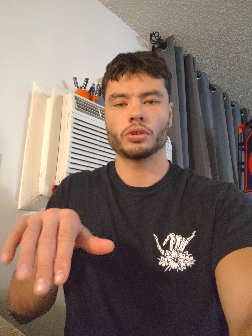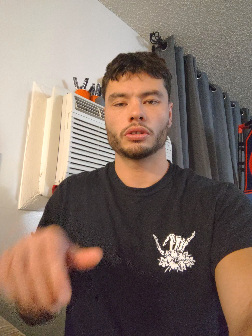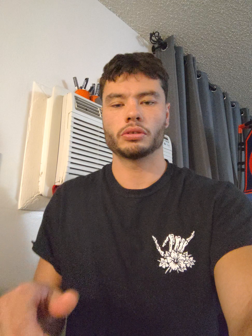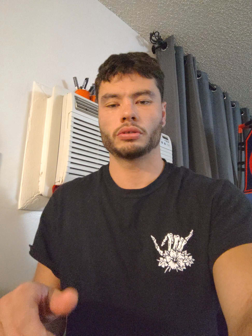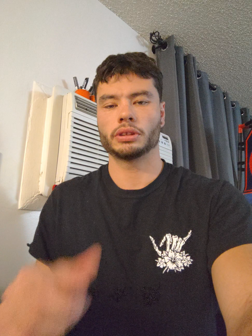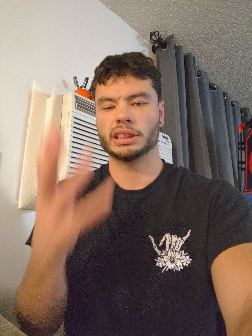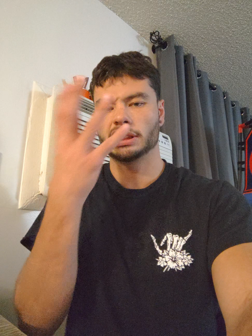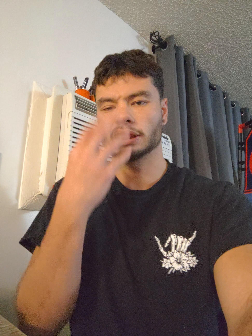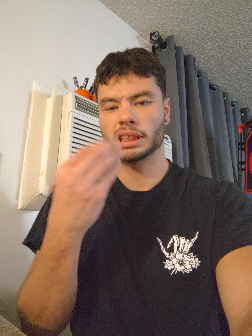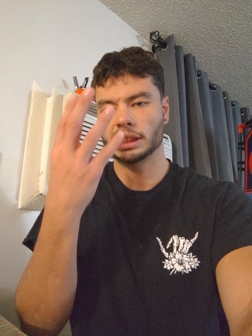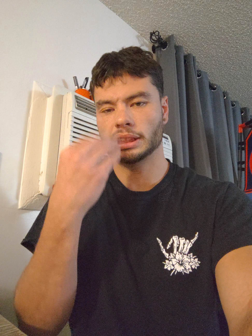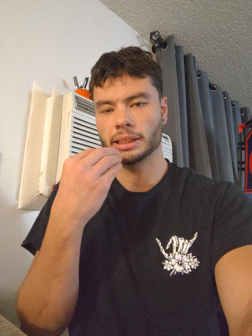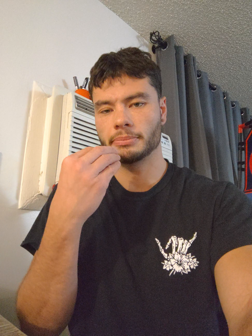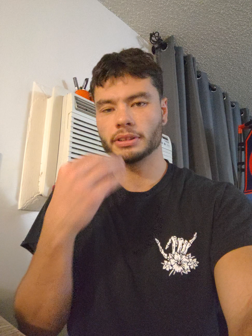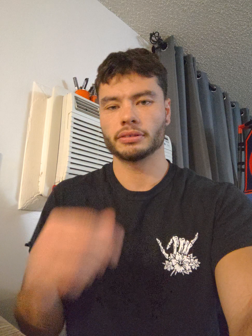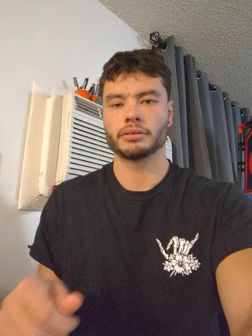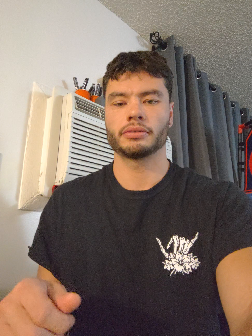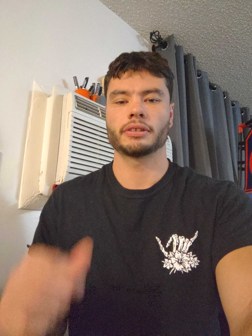sleepy